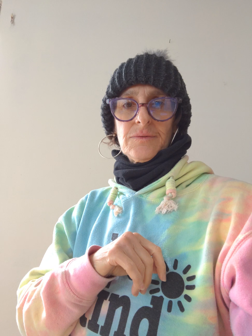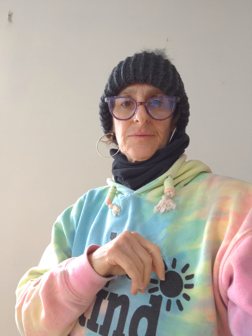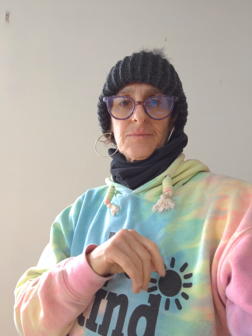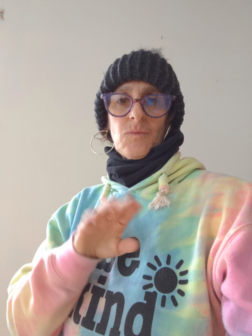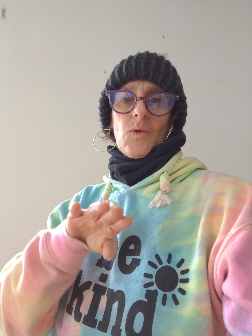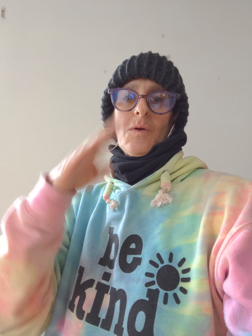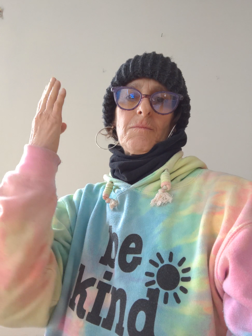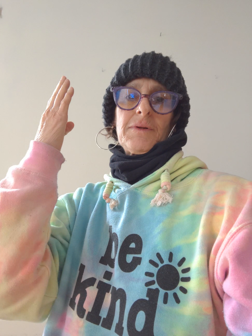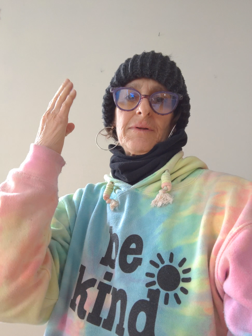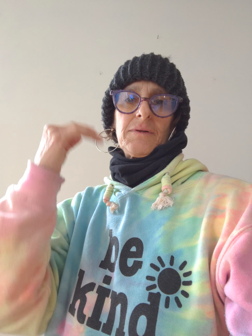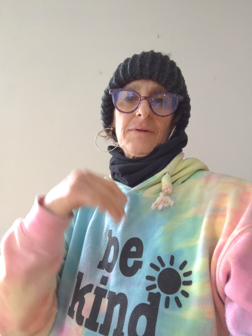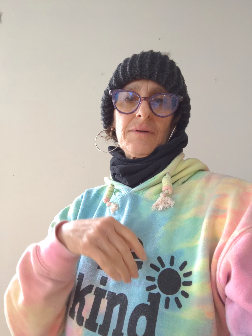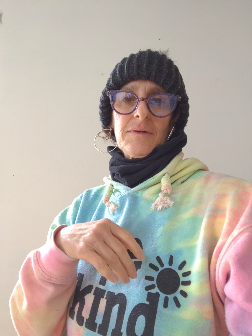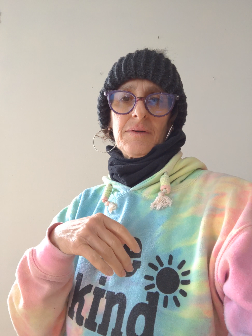open